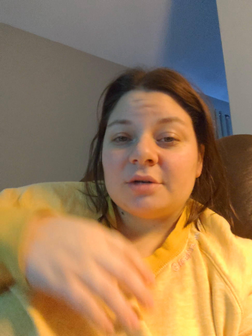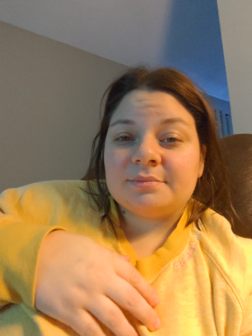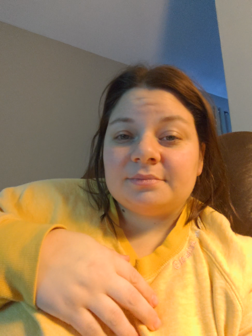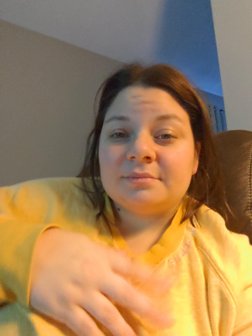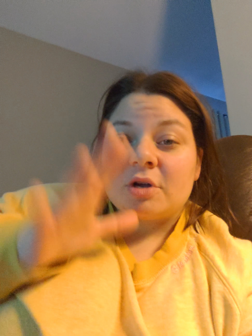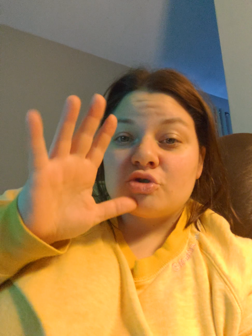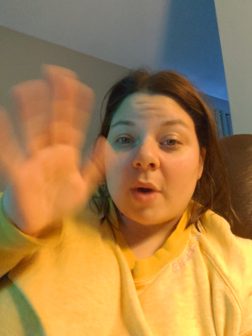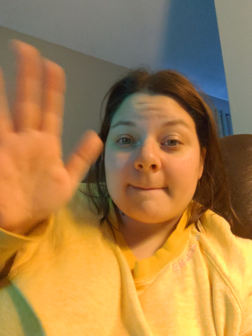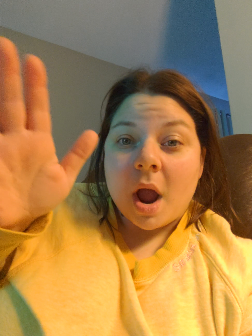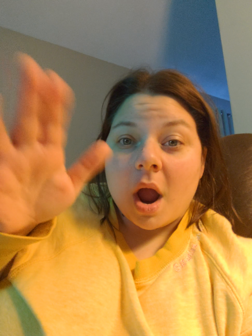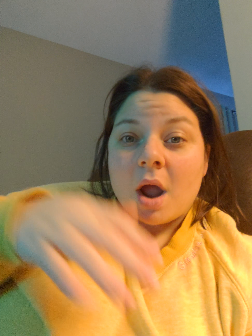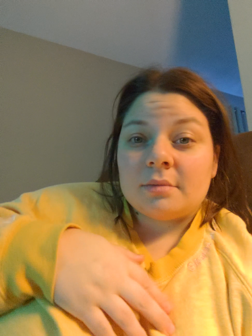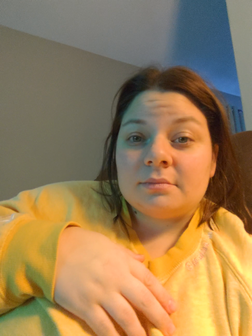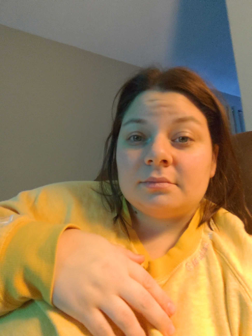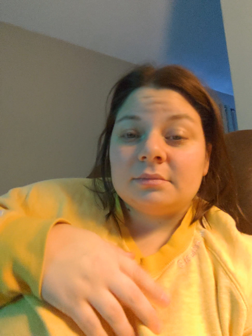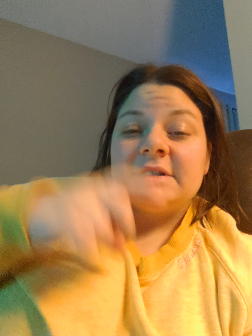grandma